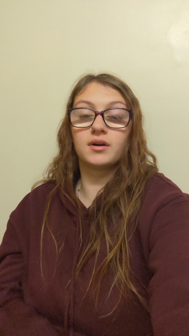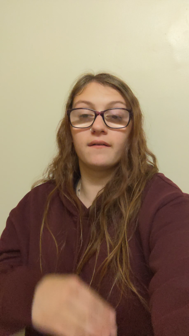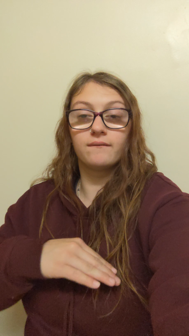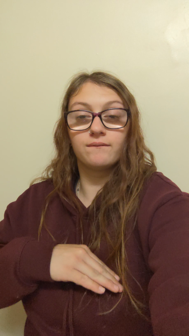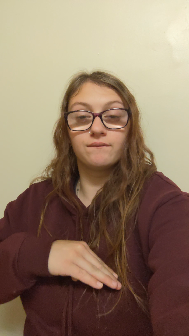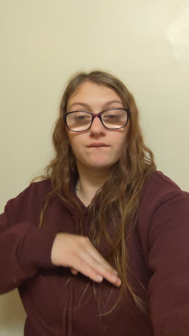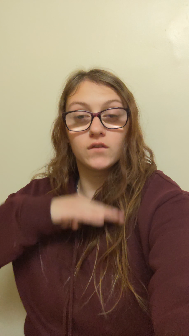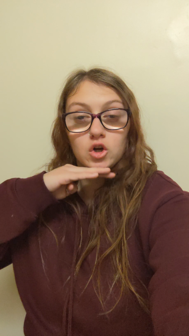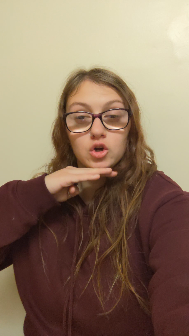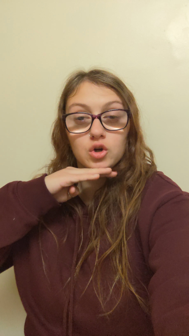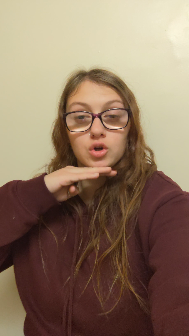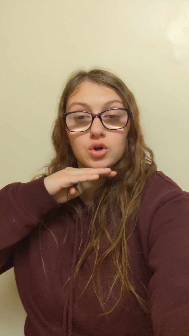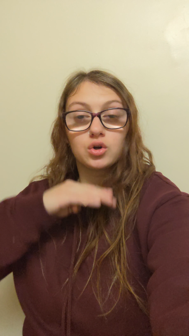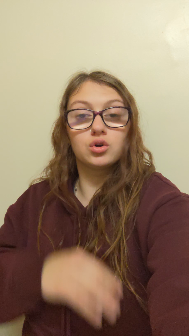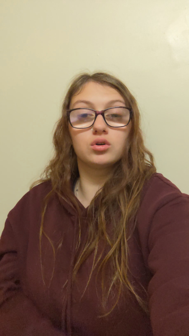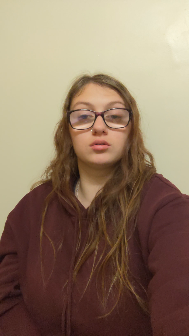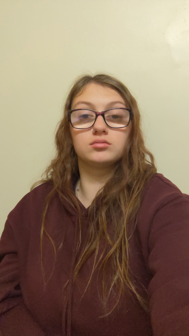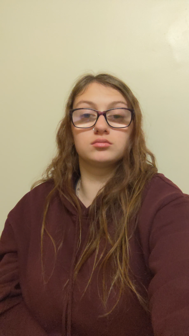full